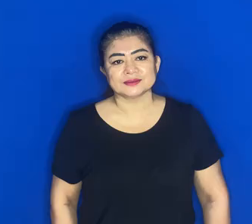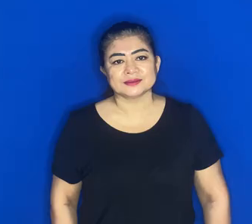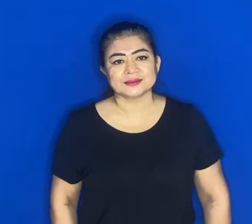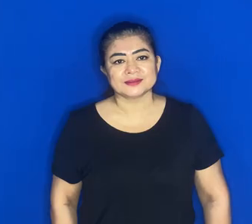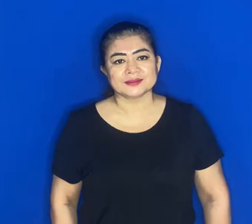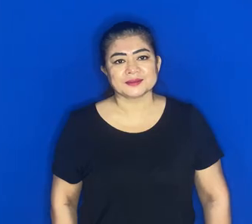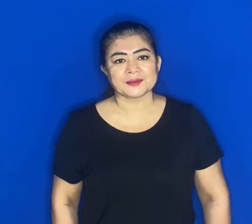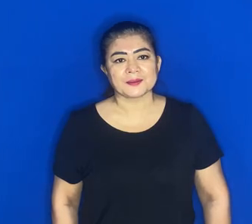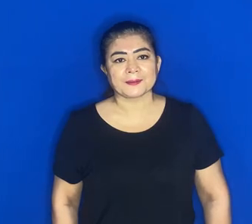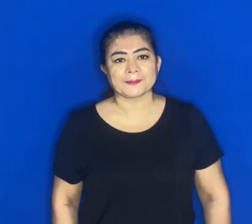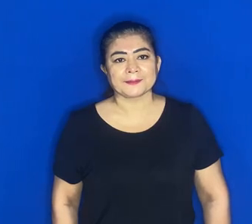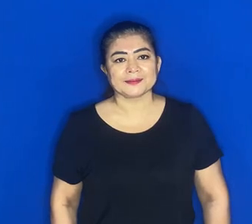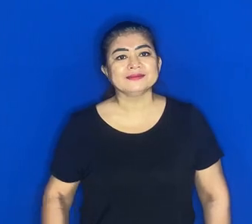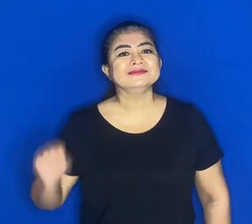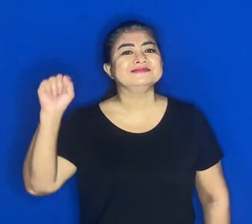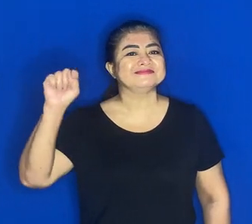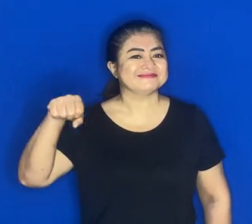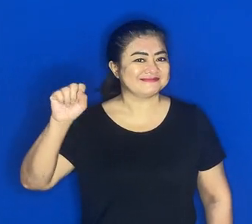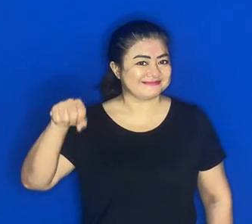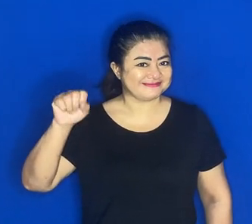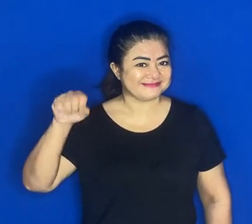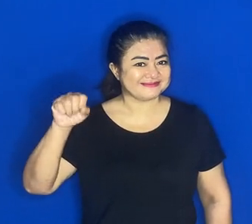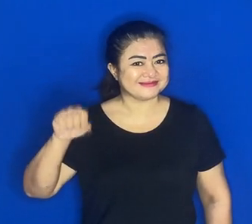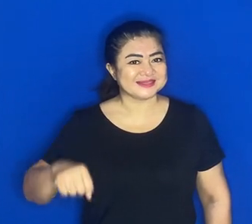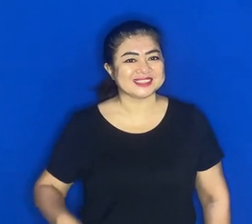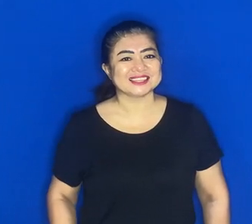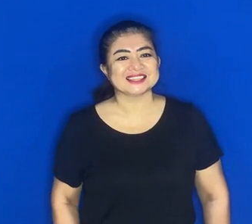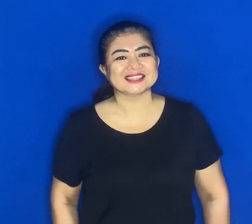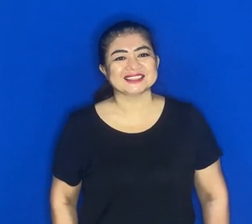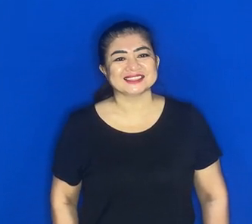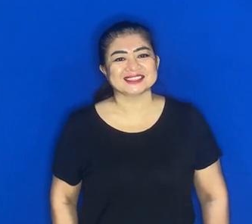yes